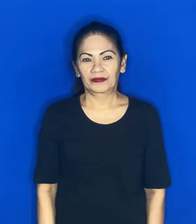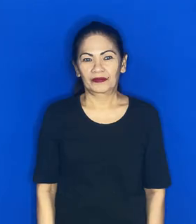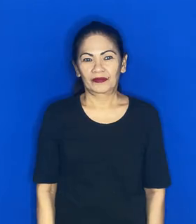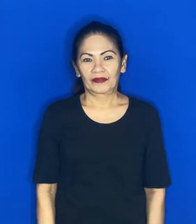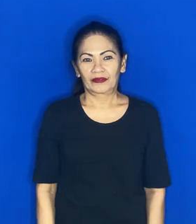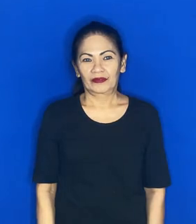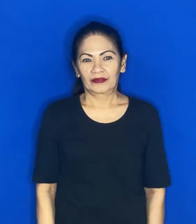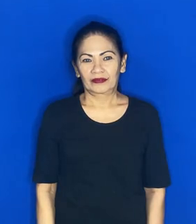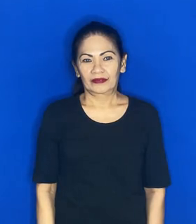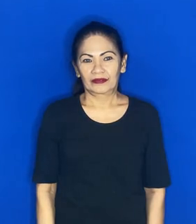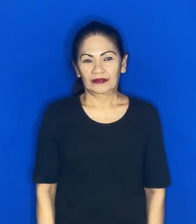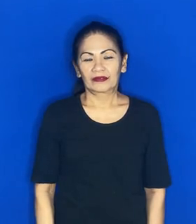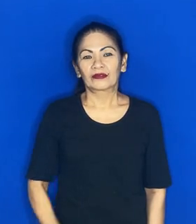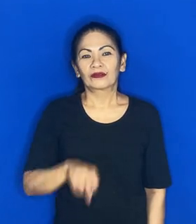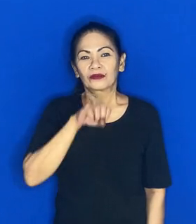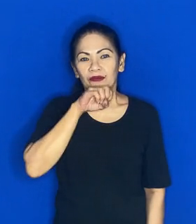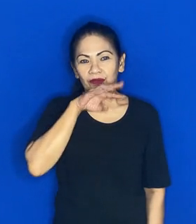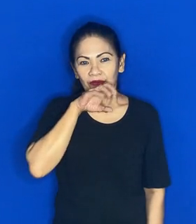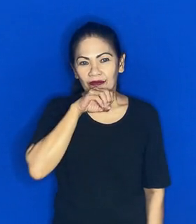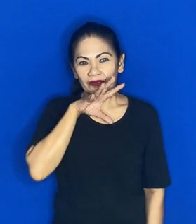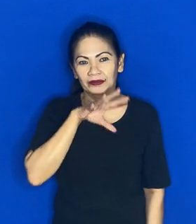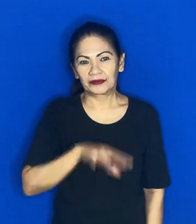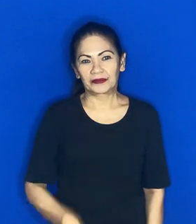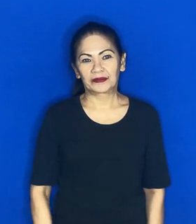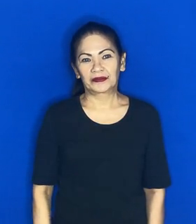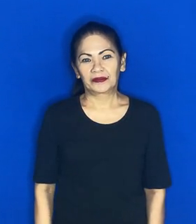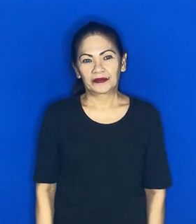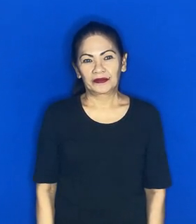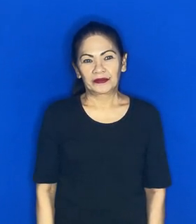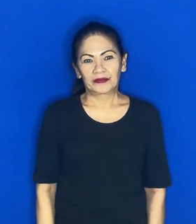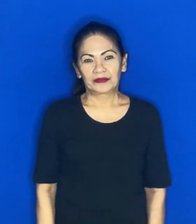grandmother